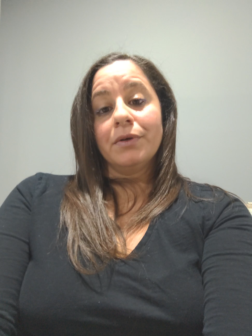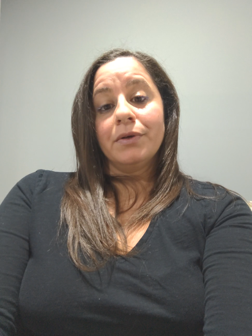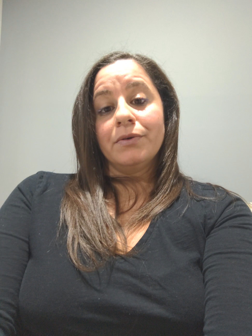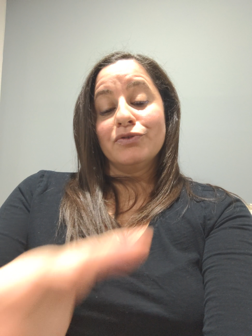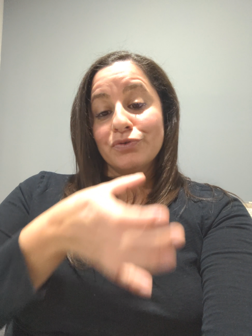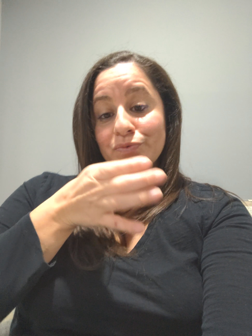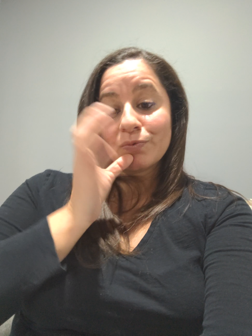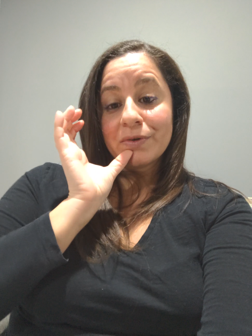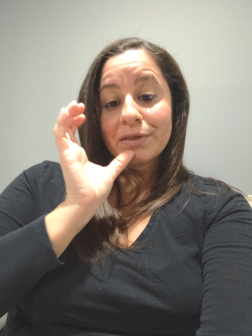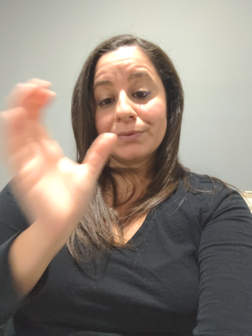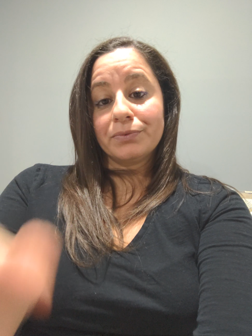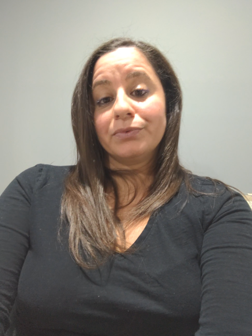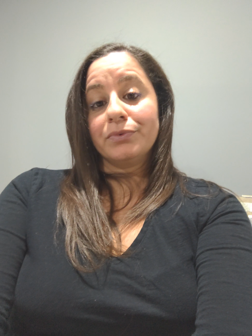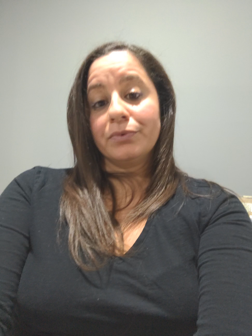drink